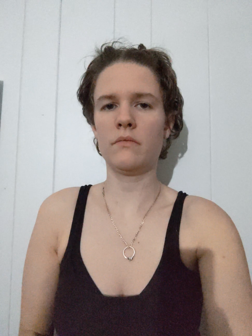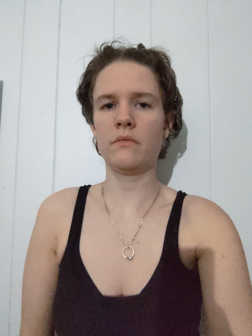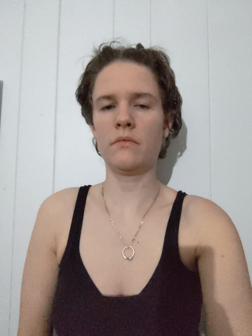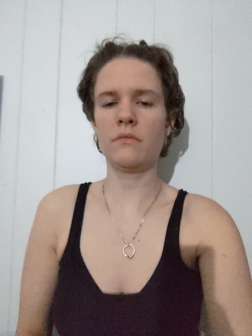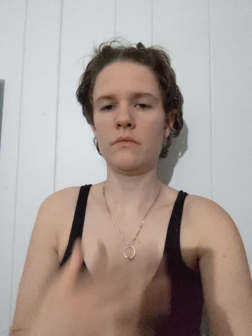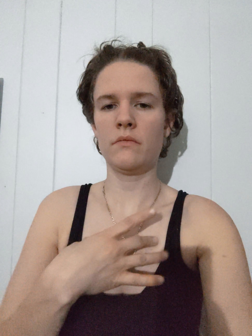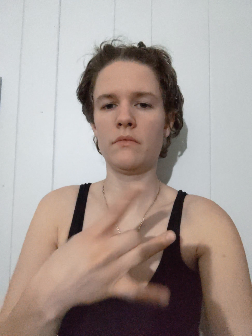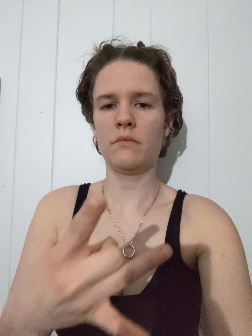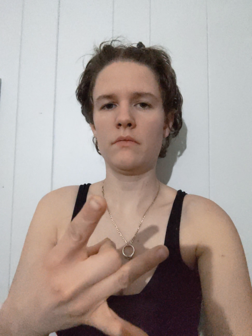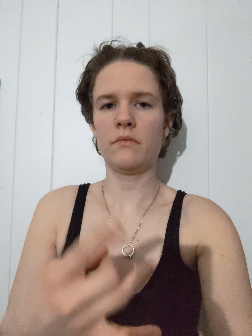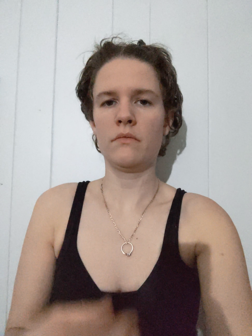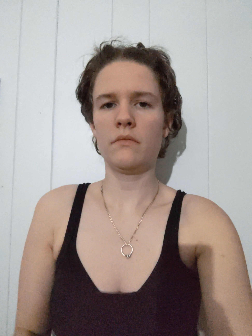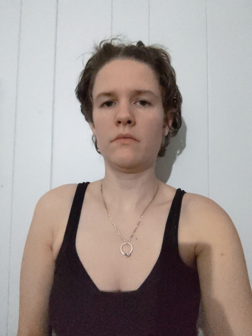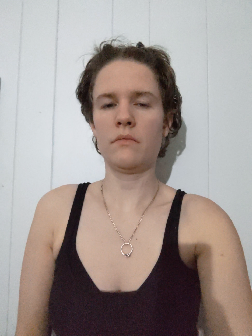like